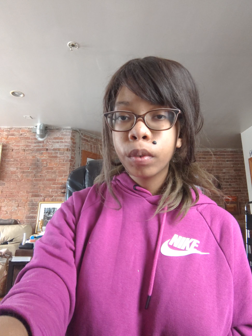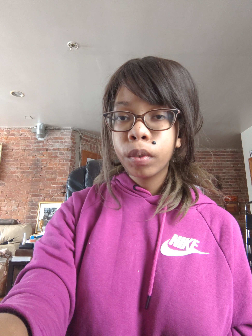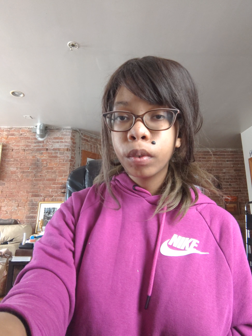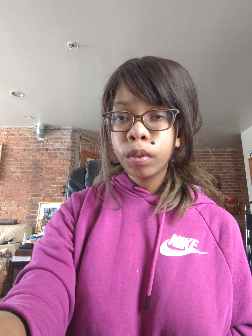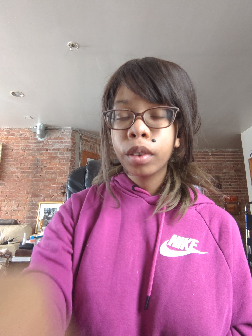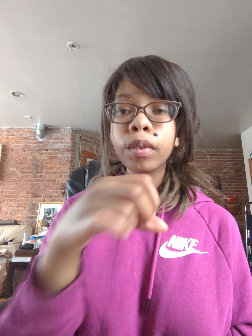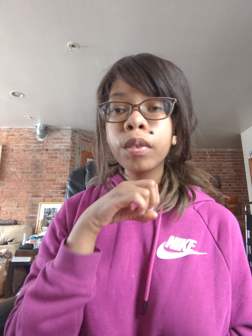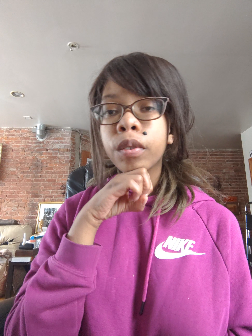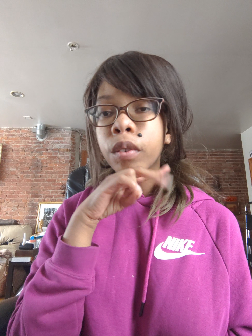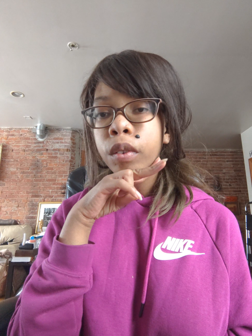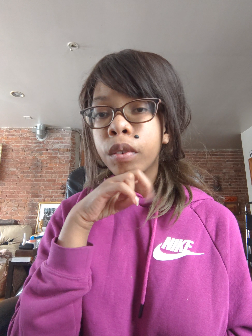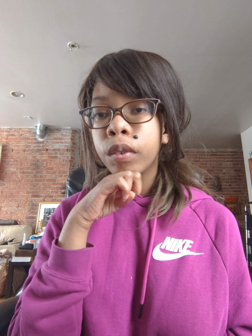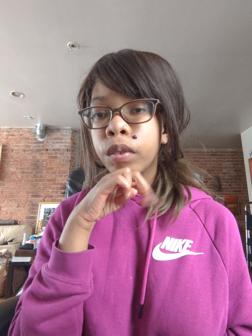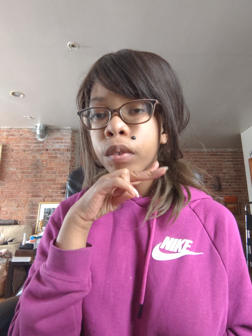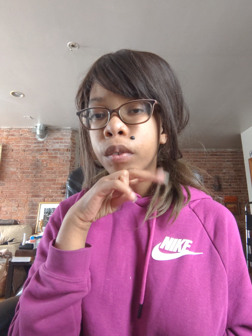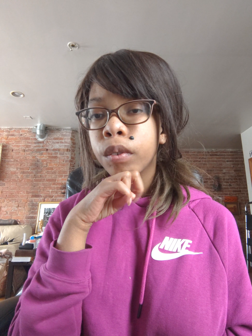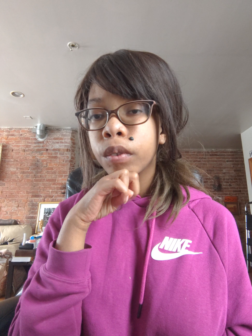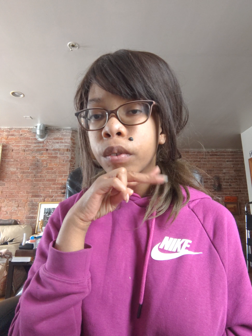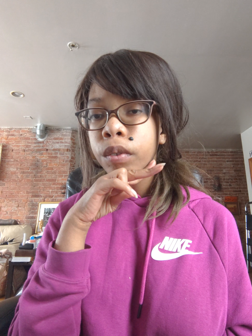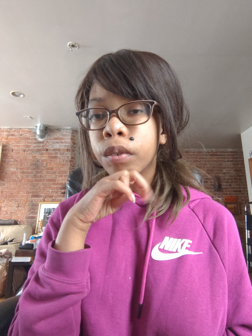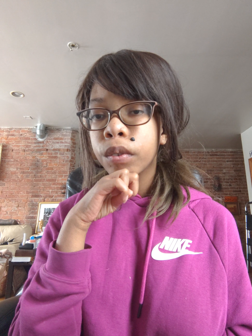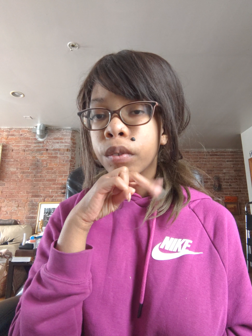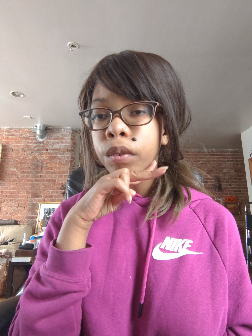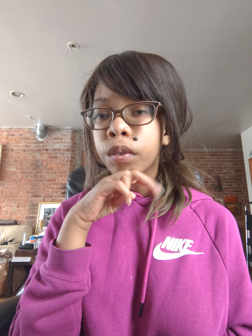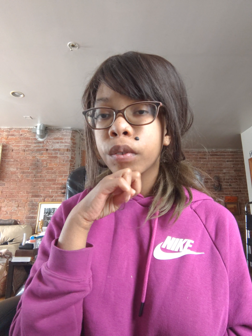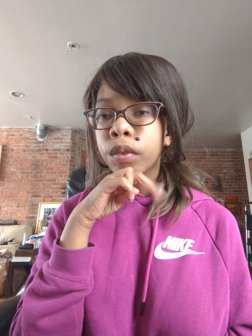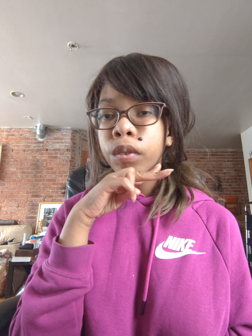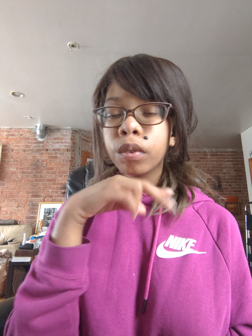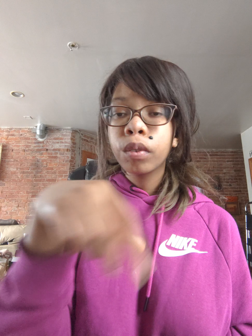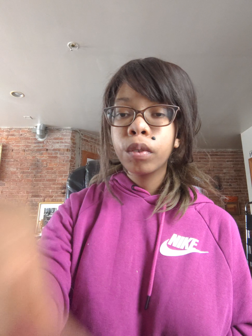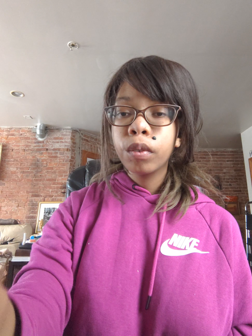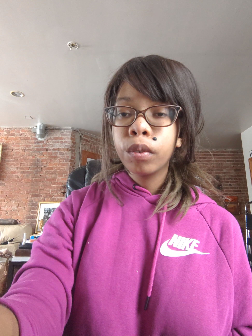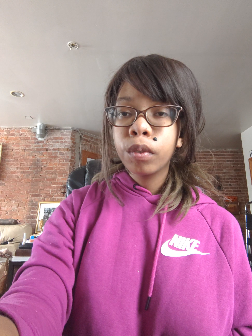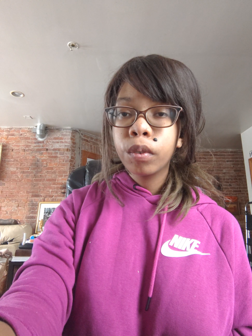frog